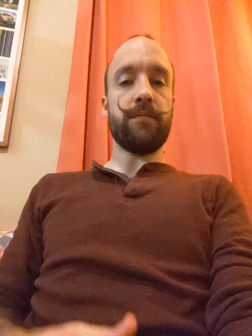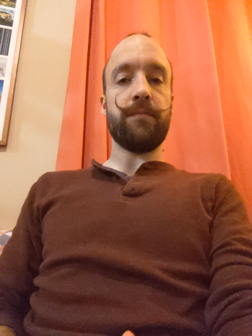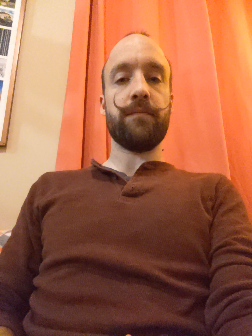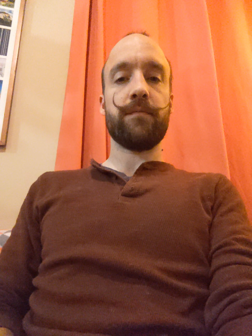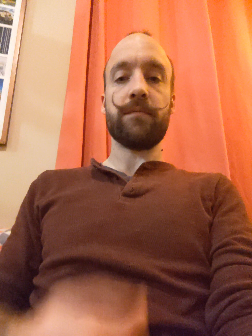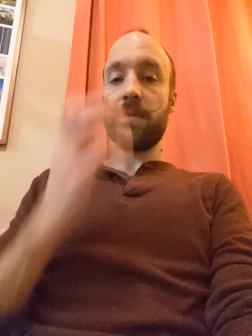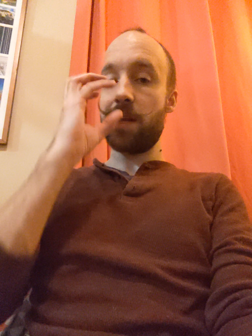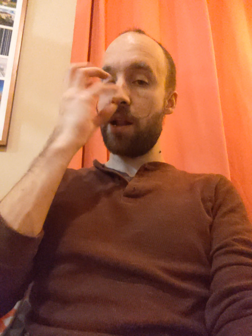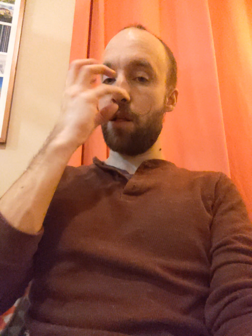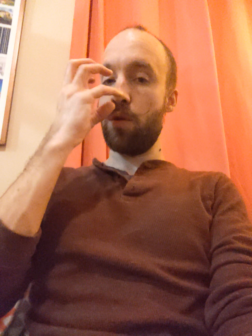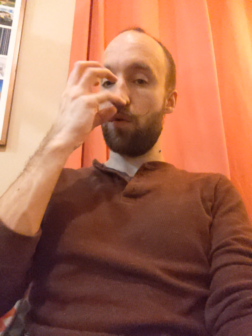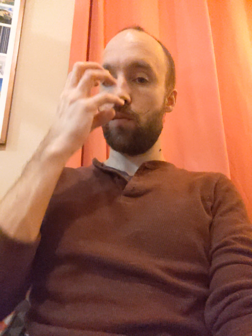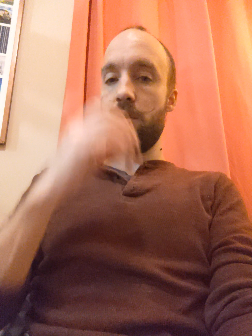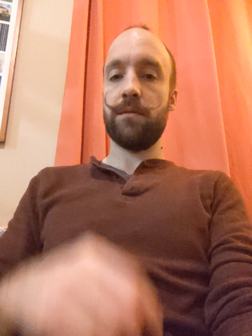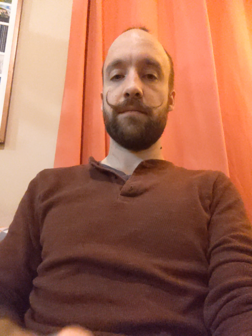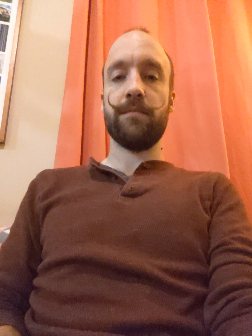clown